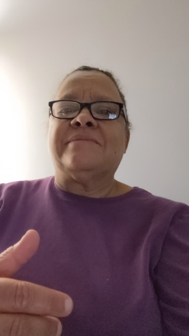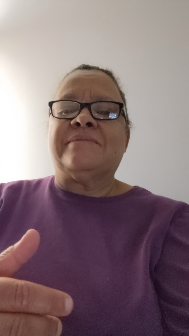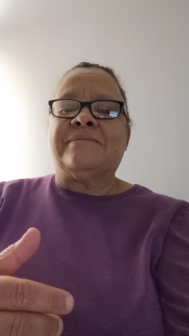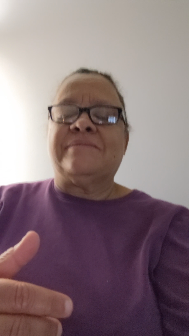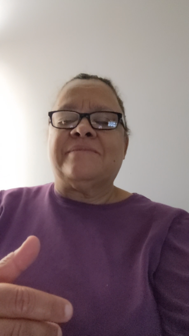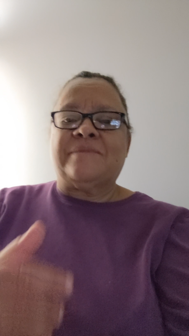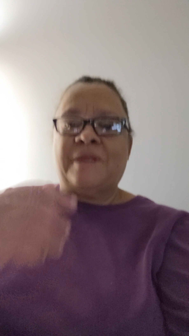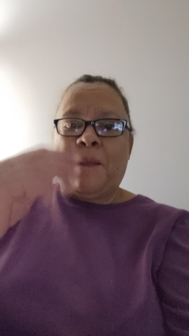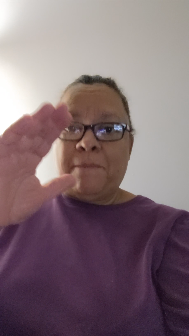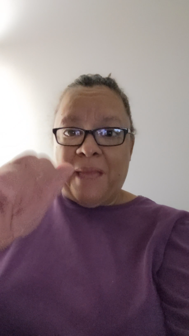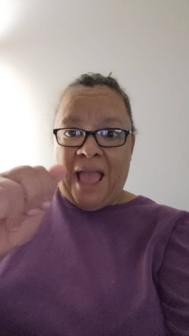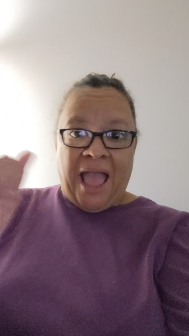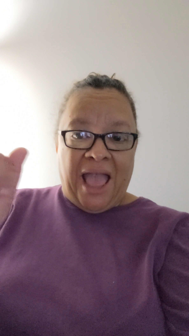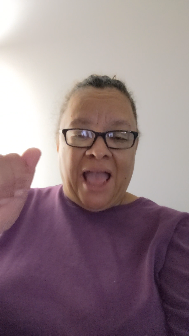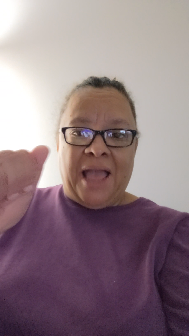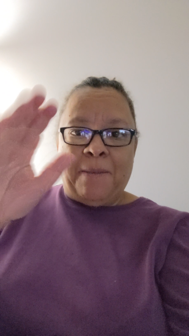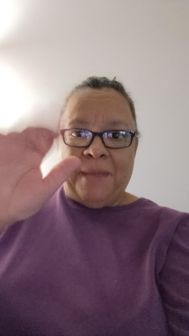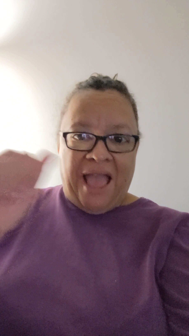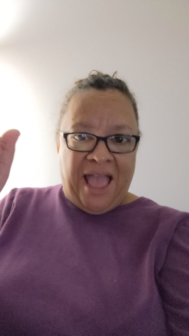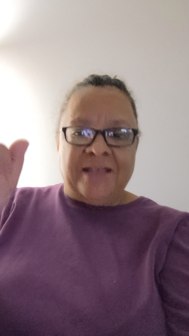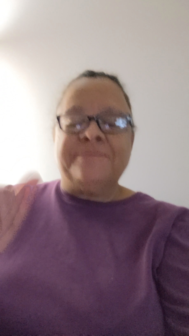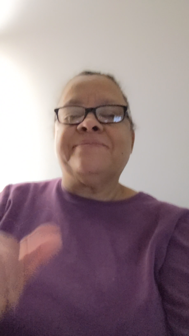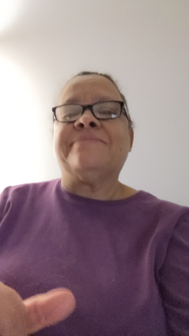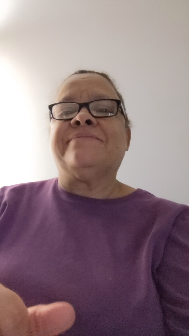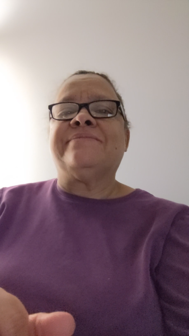baa baa